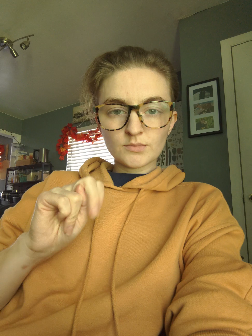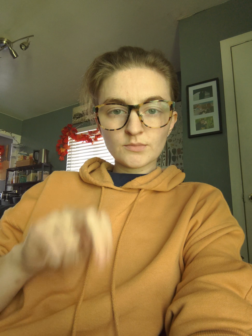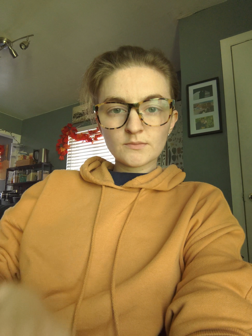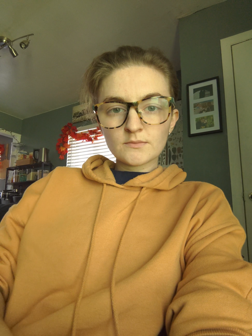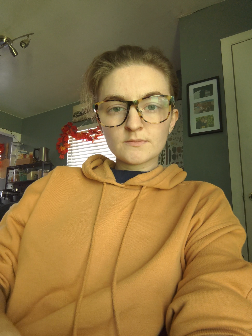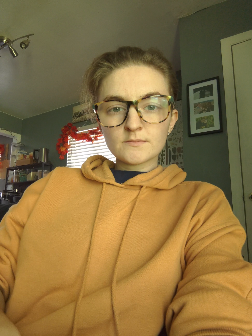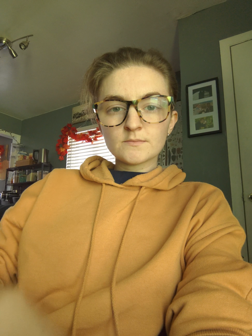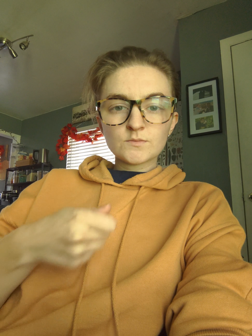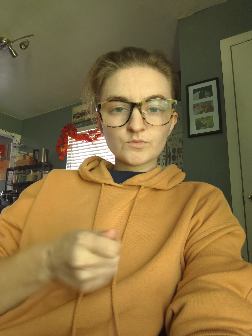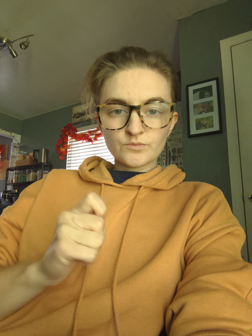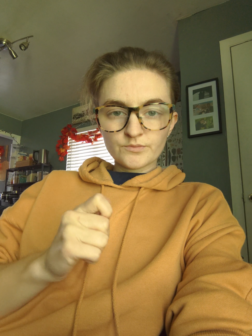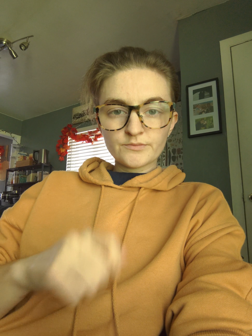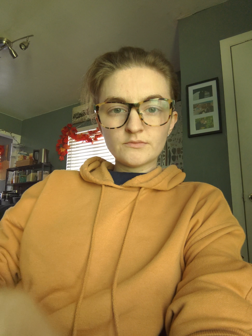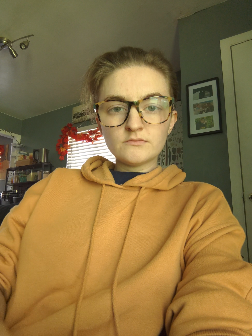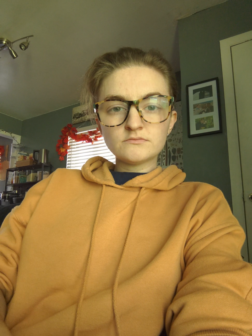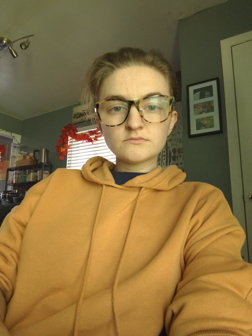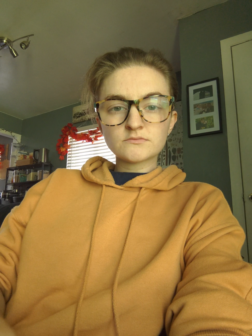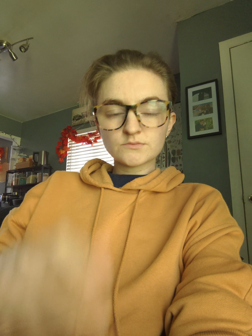shovel